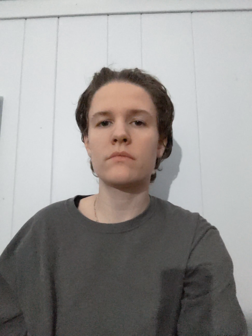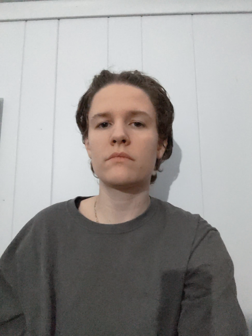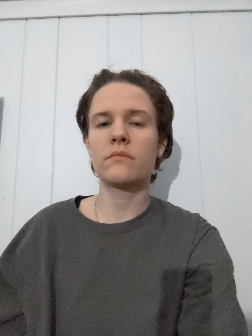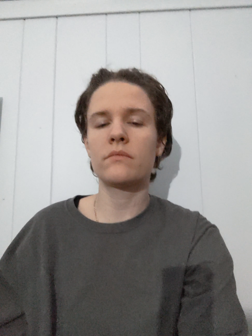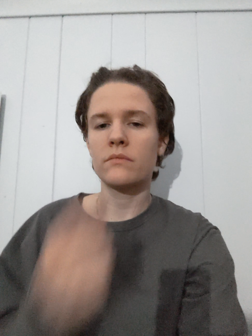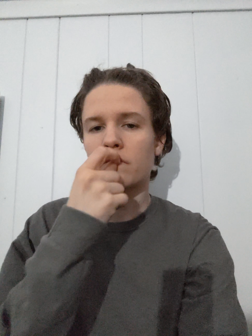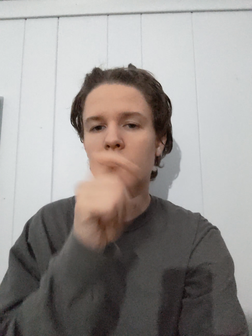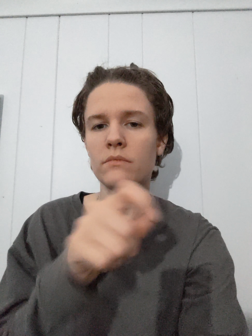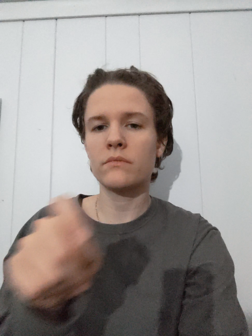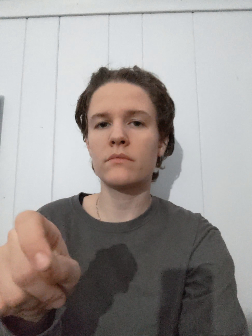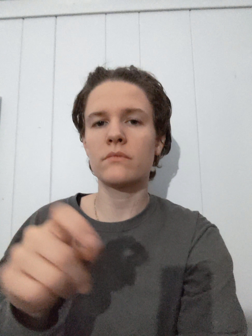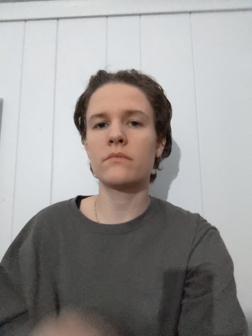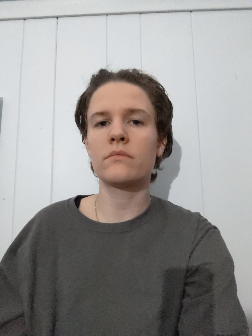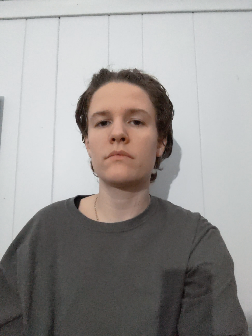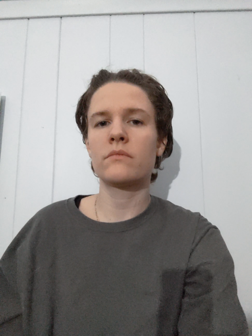pencil